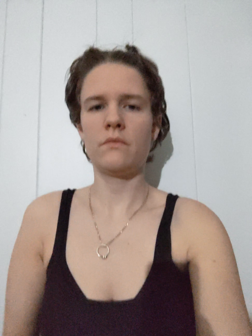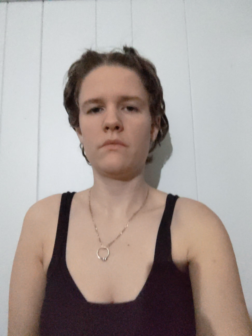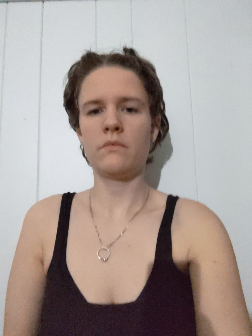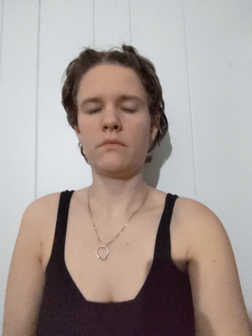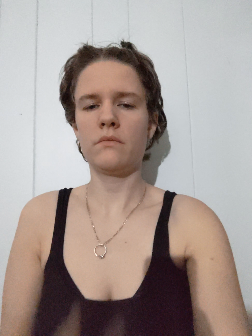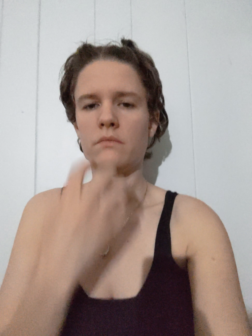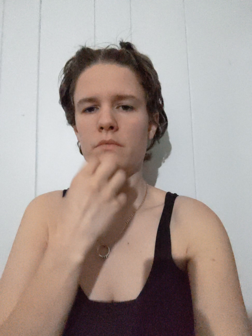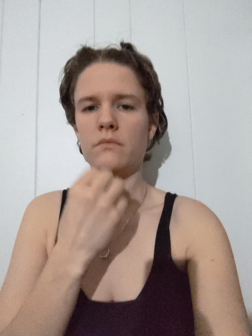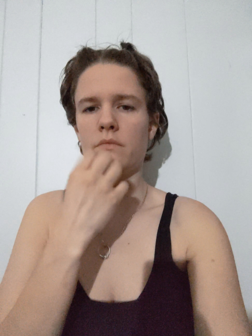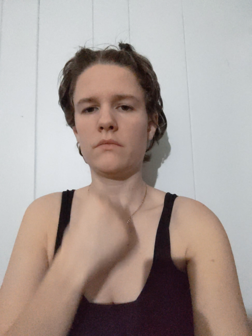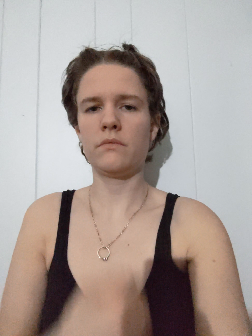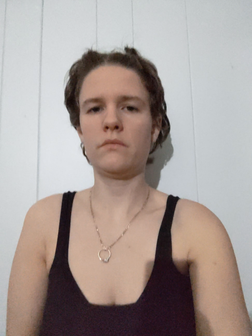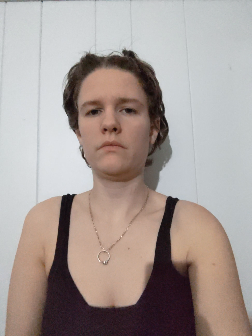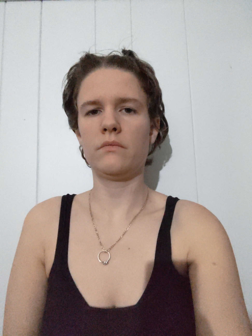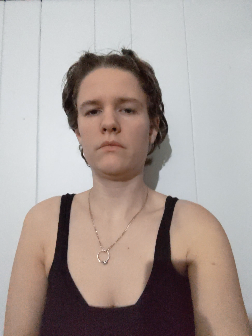underwear